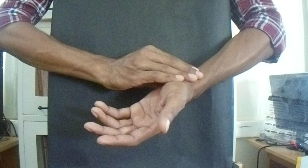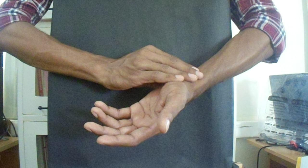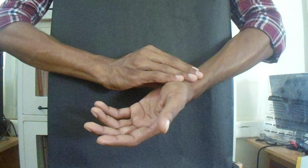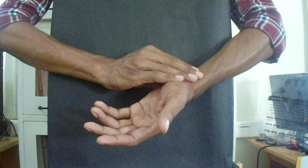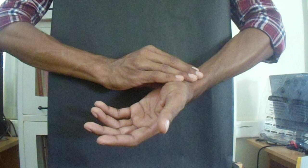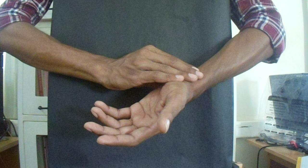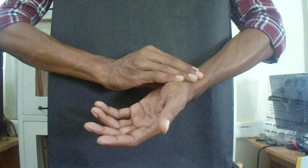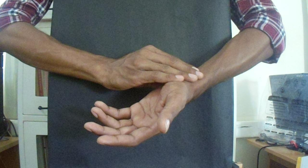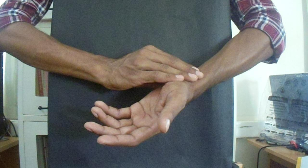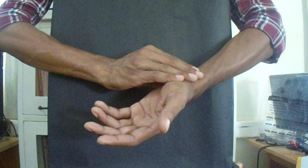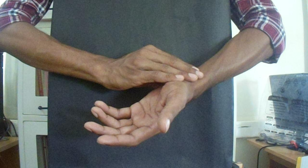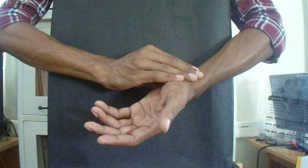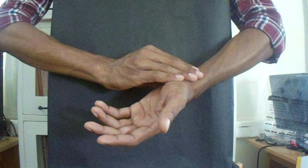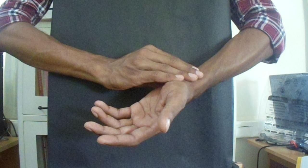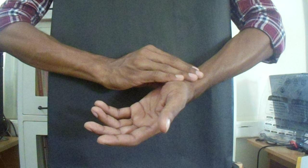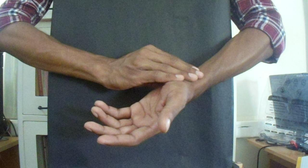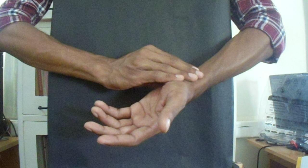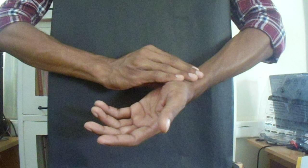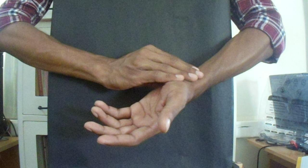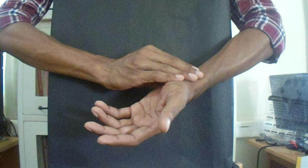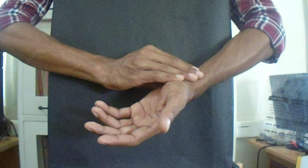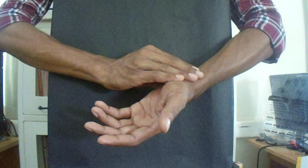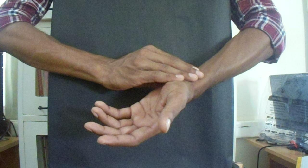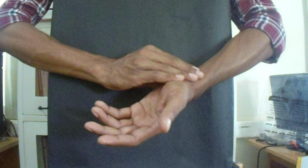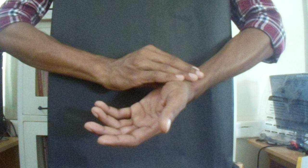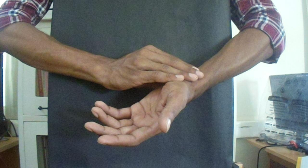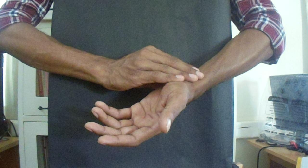doctor